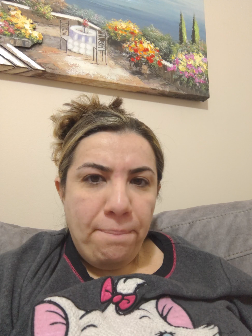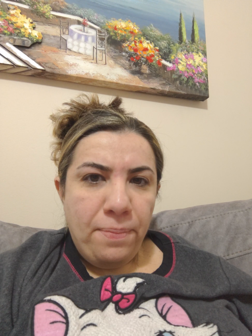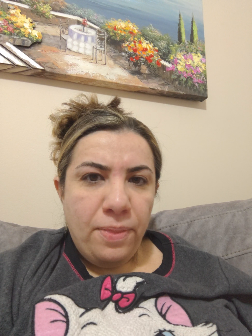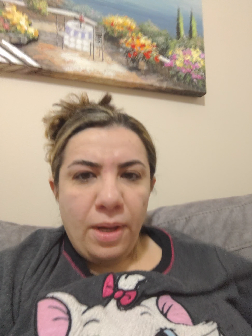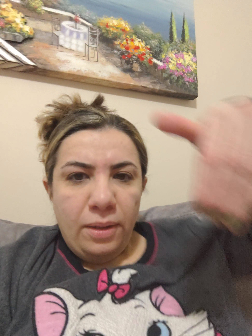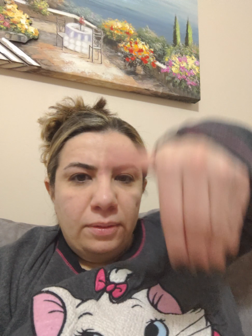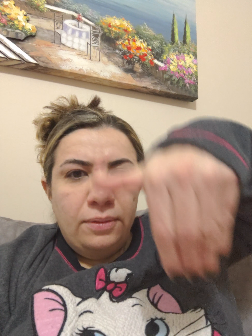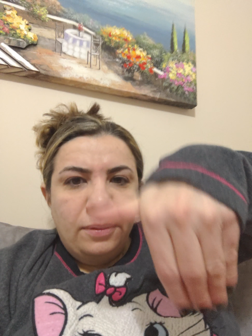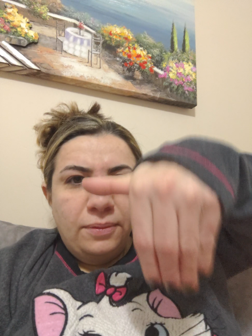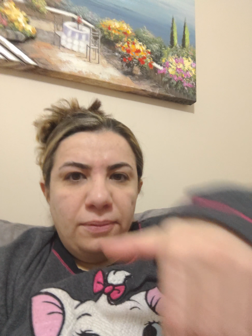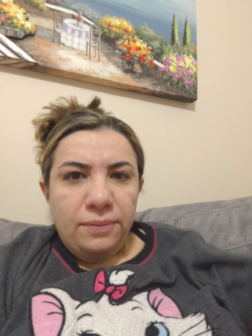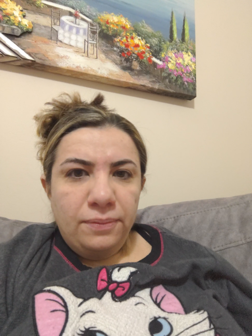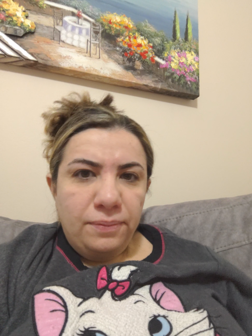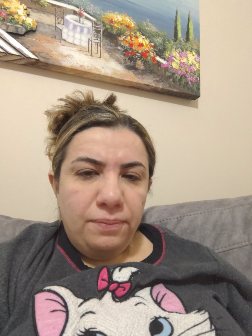night